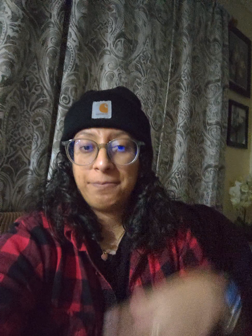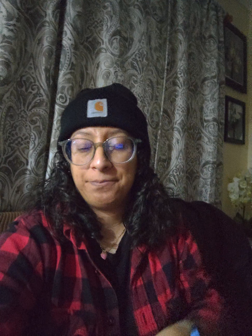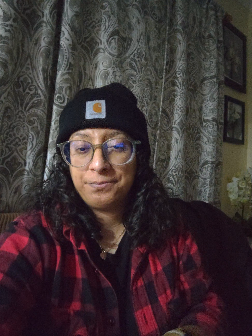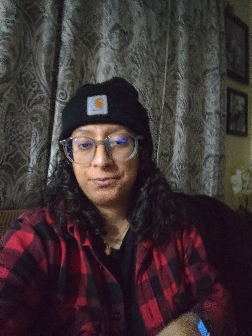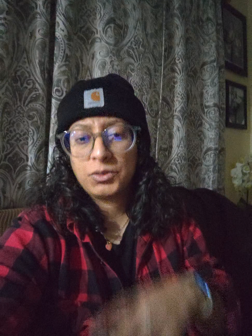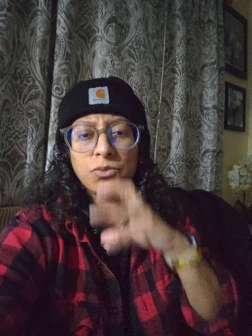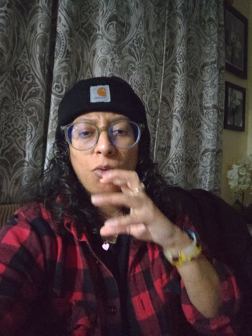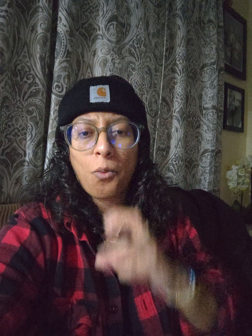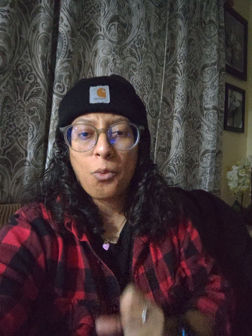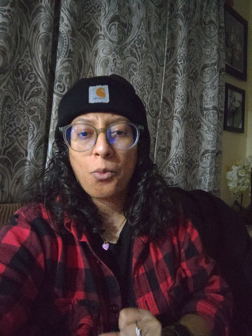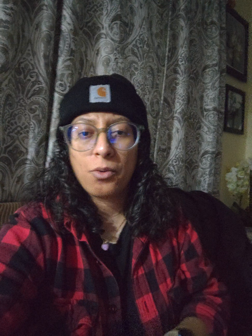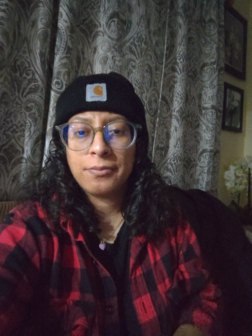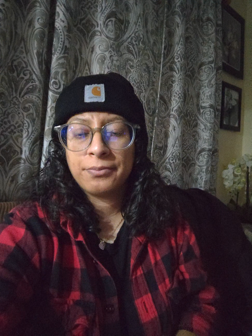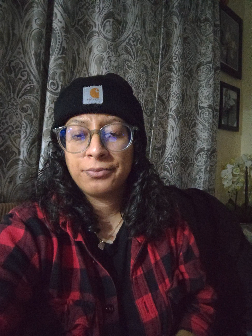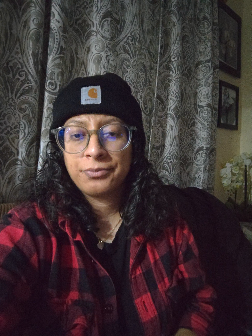old